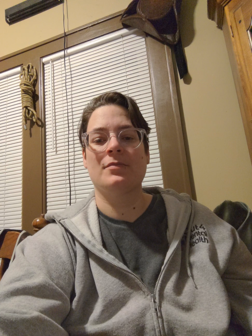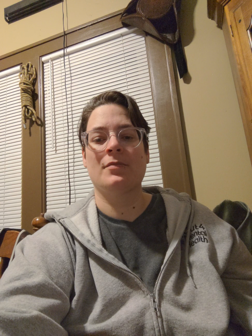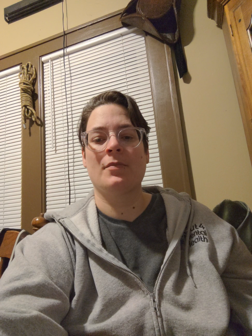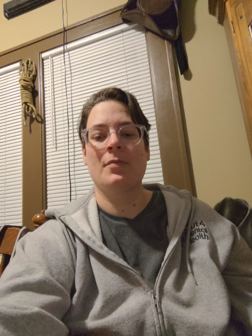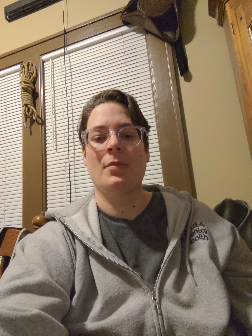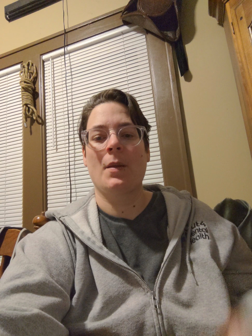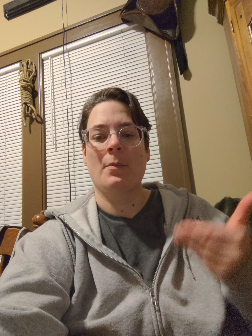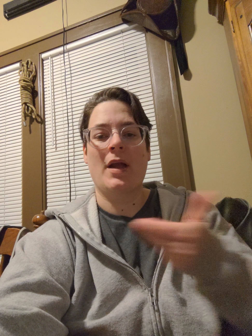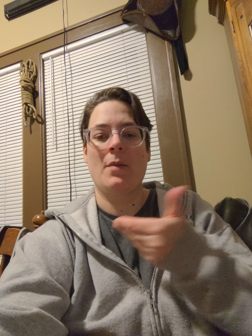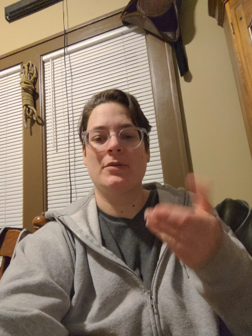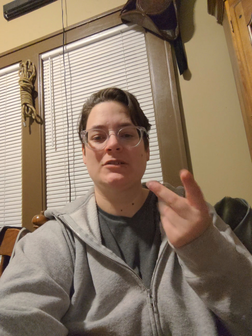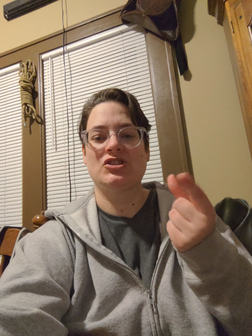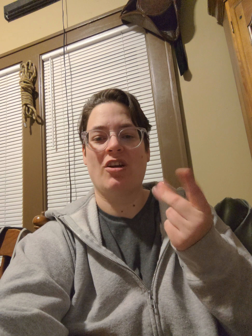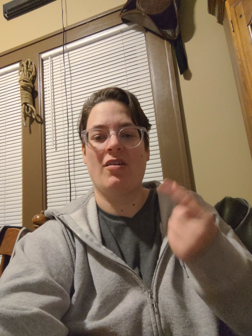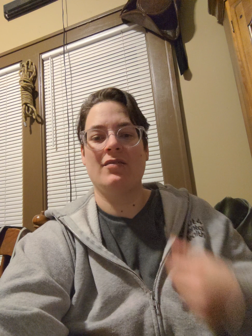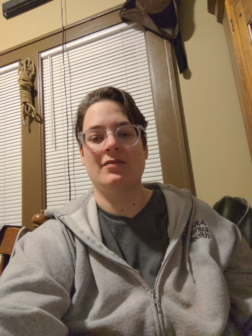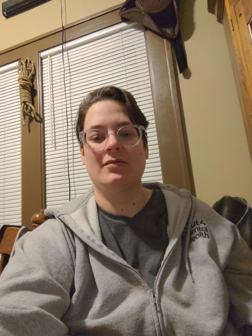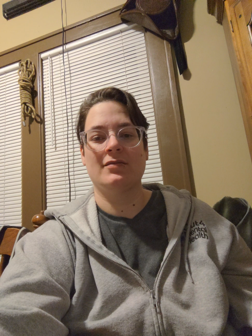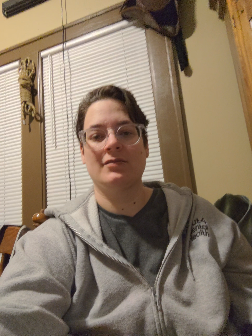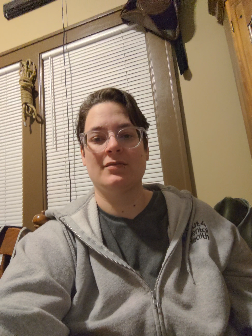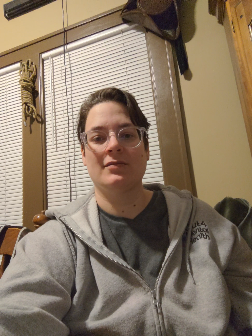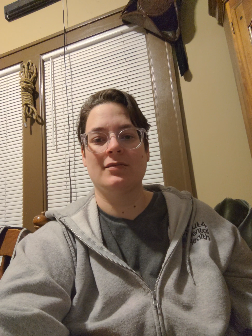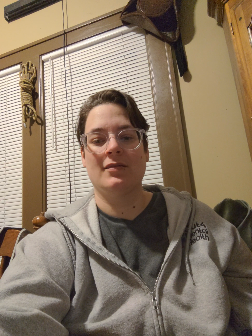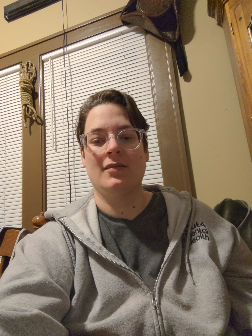puppy